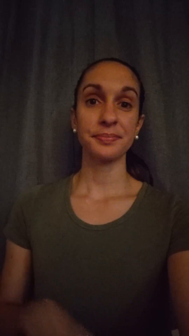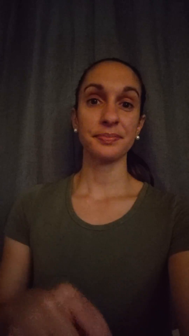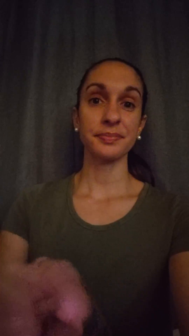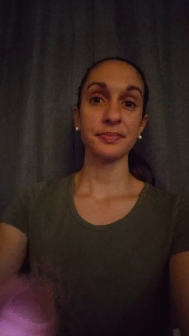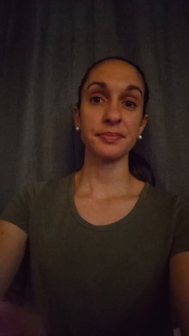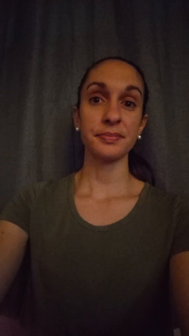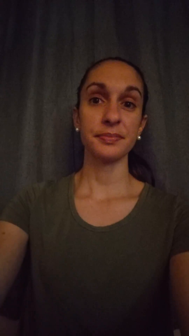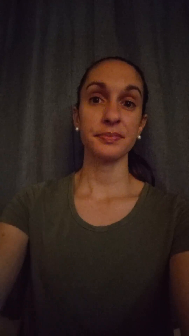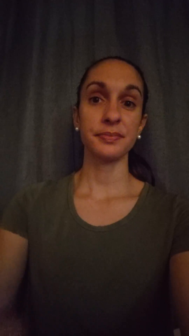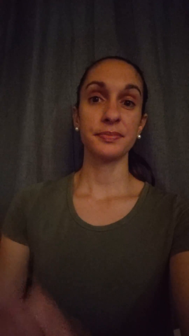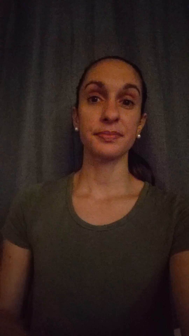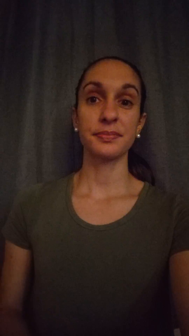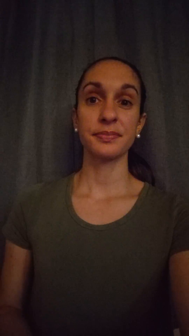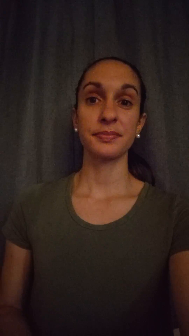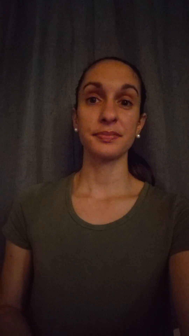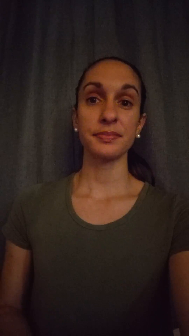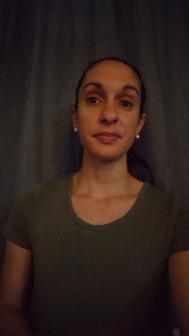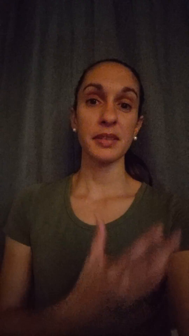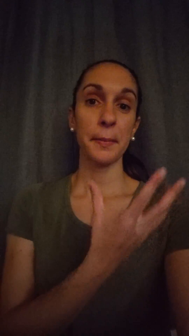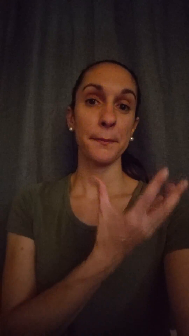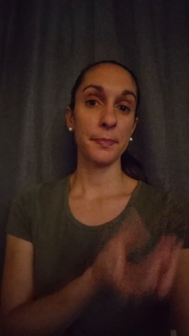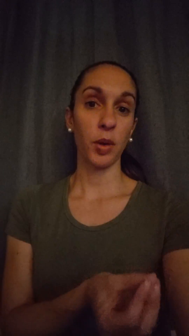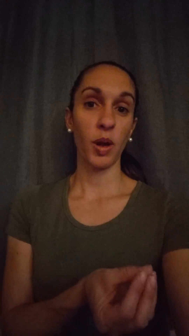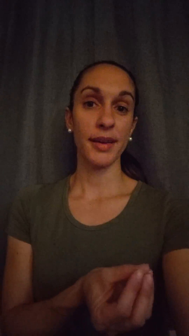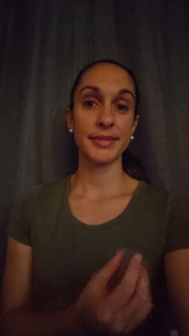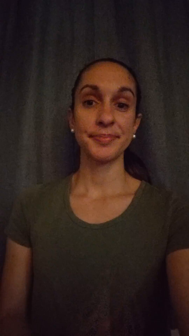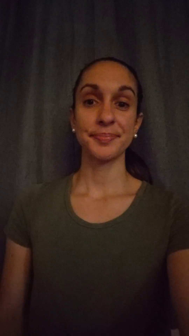poor